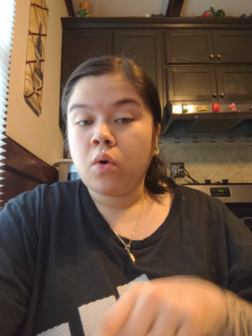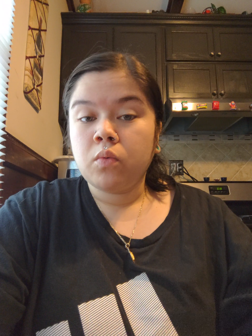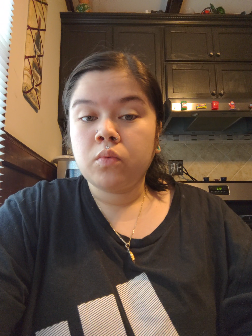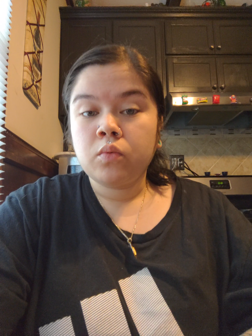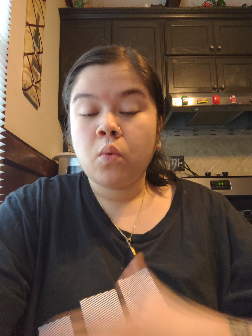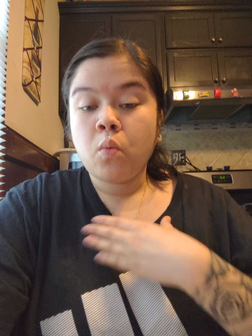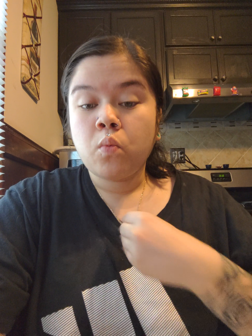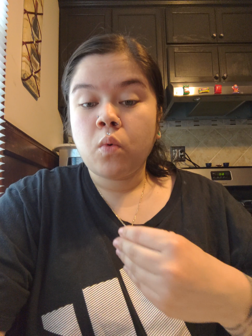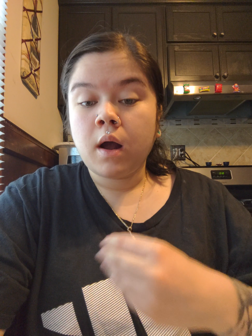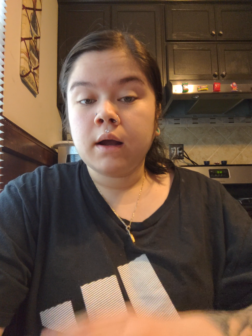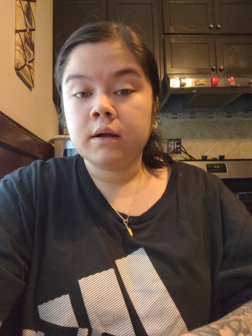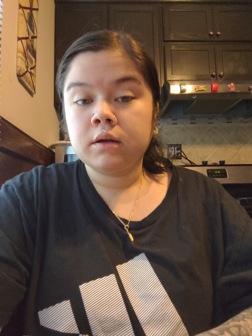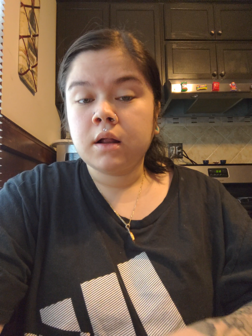white